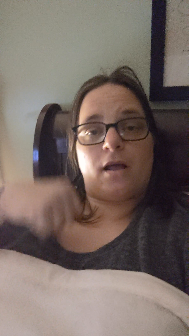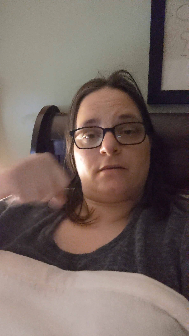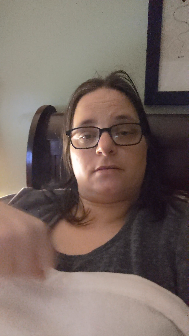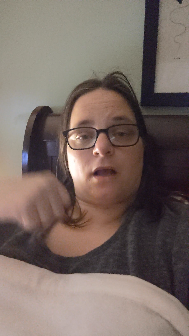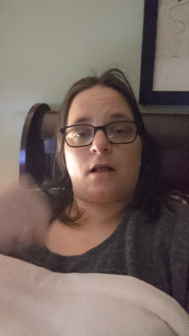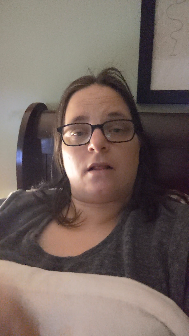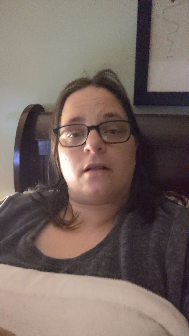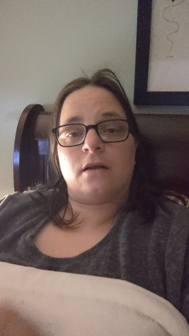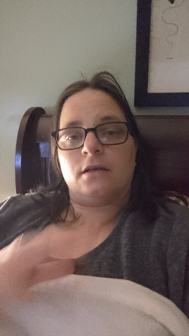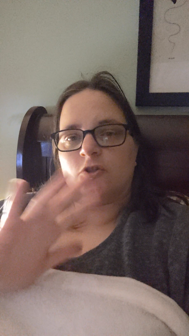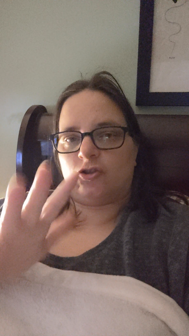cheese